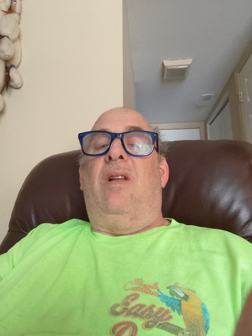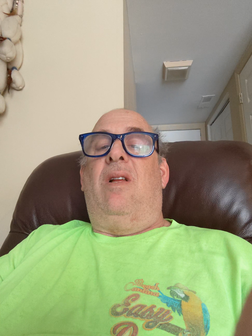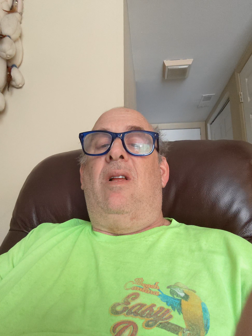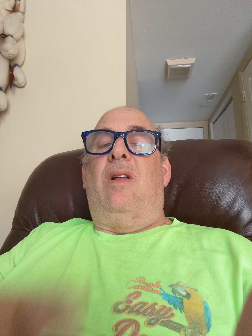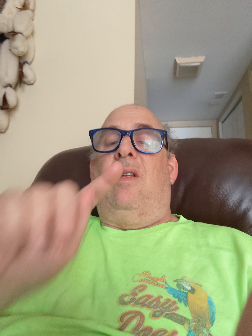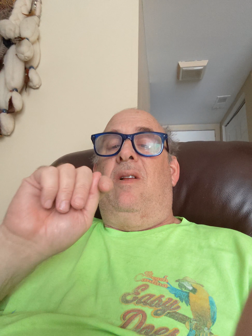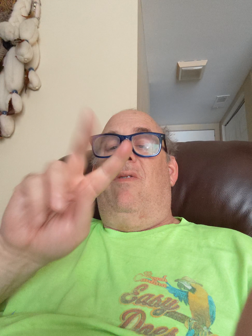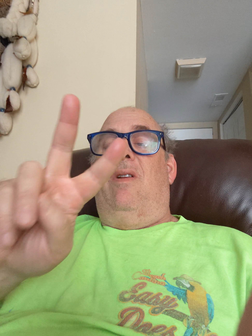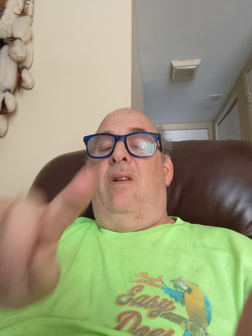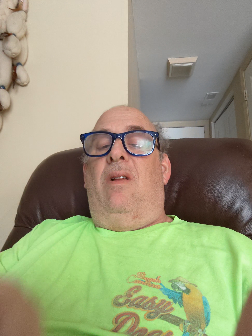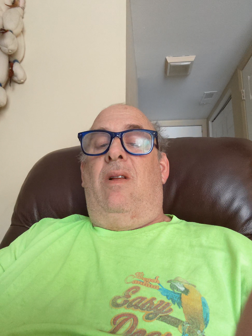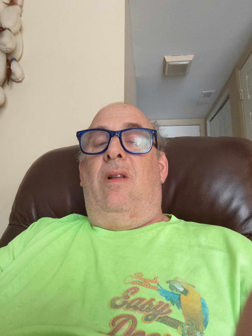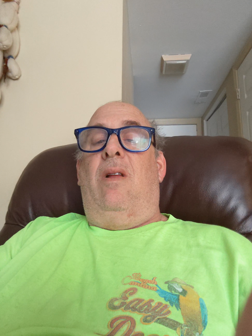TV